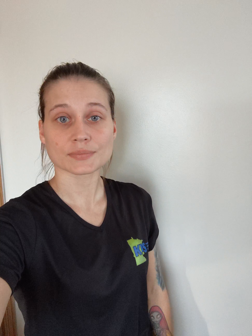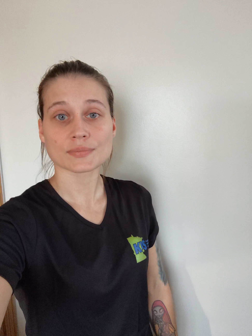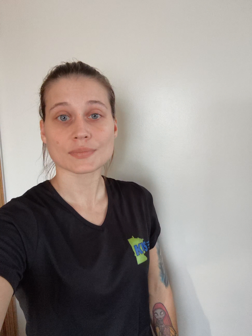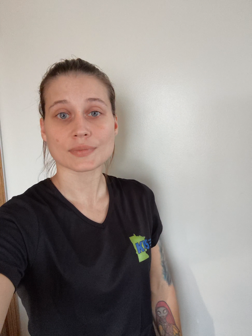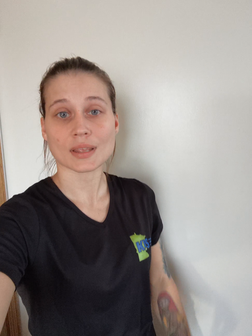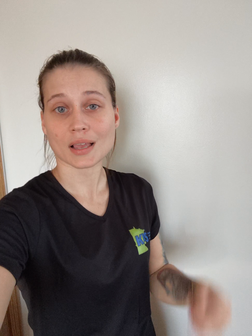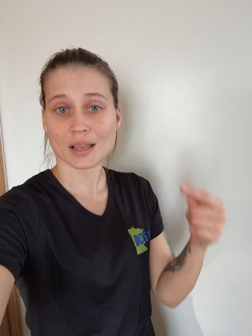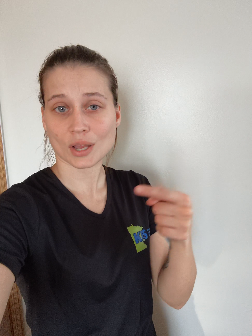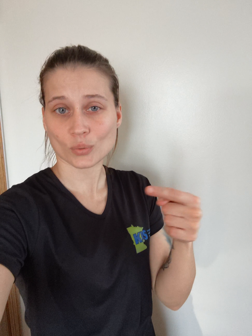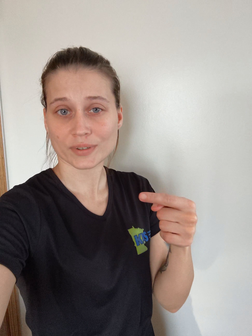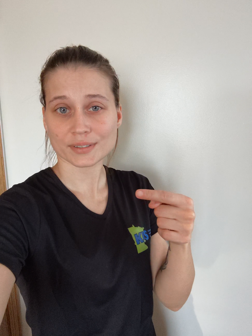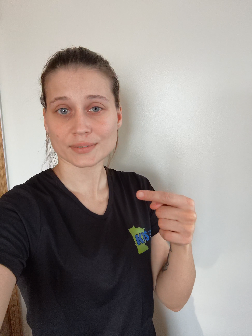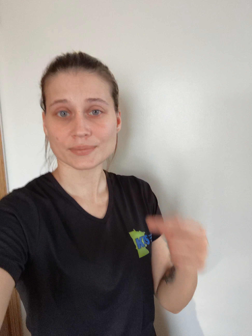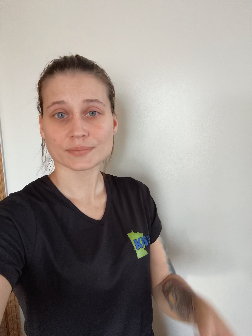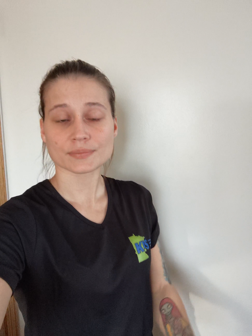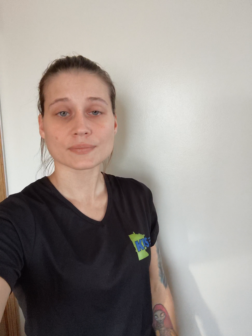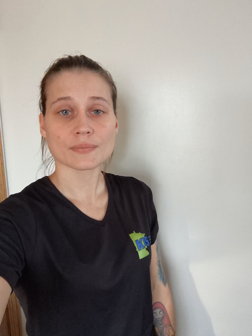owie